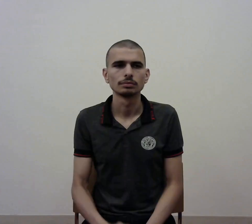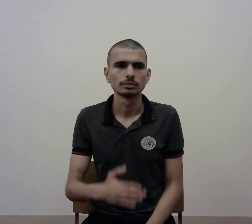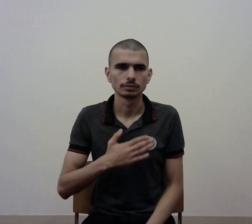mən